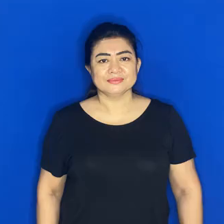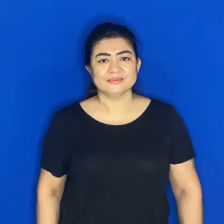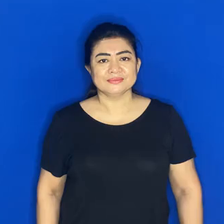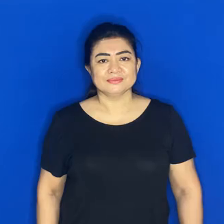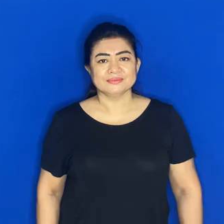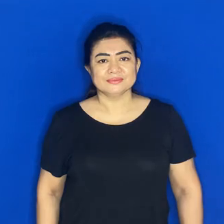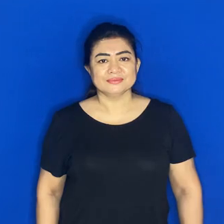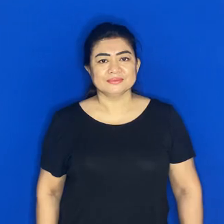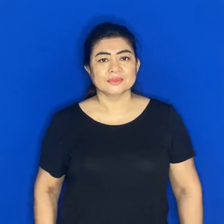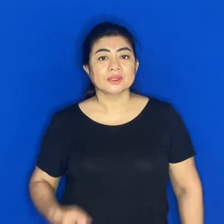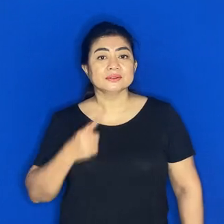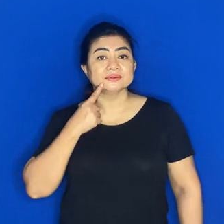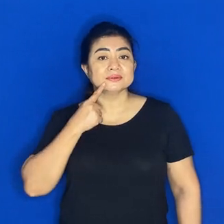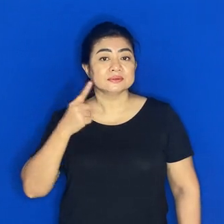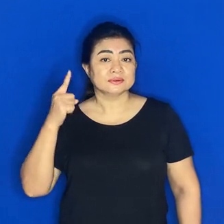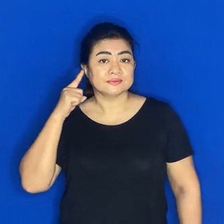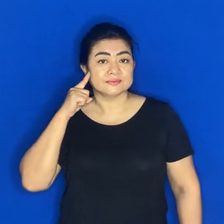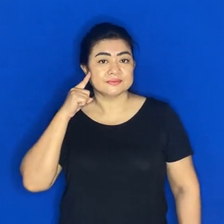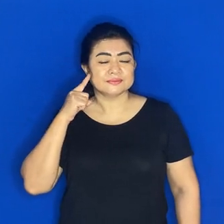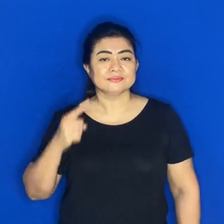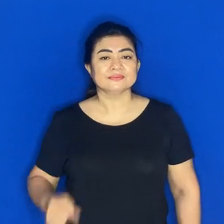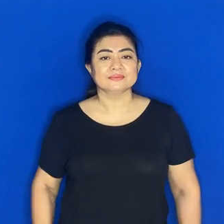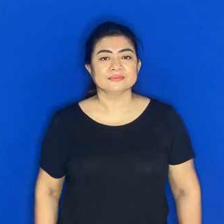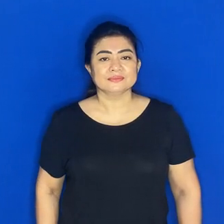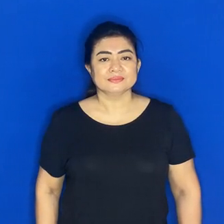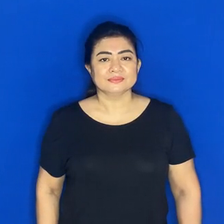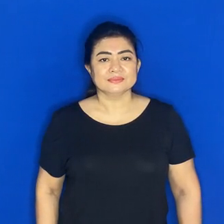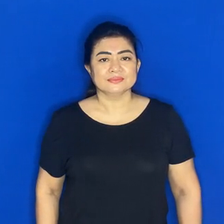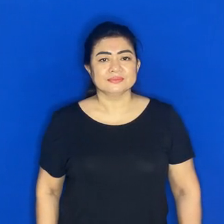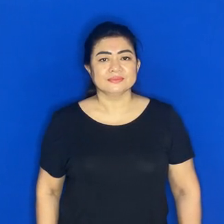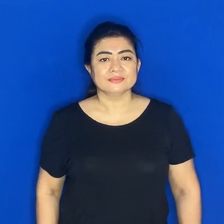deaf